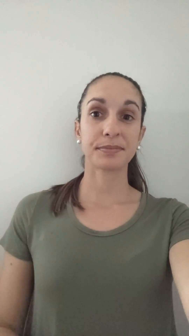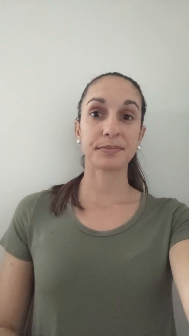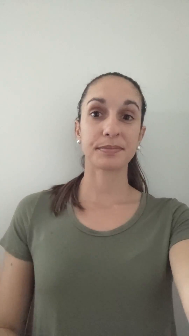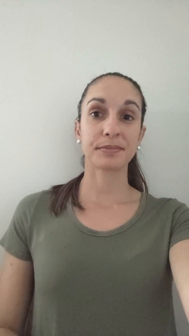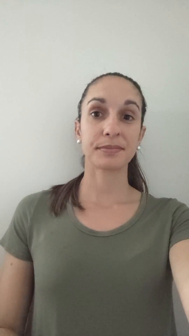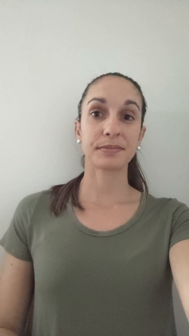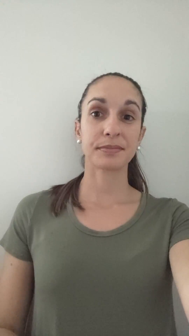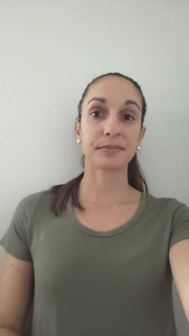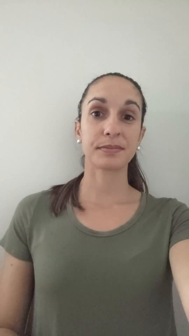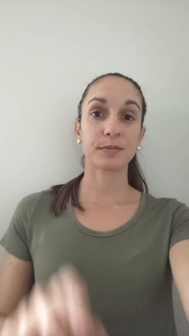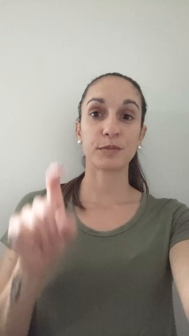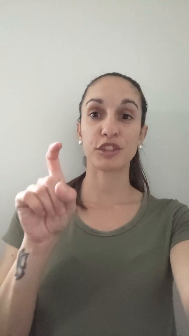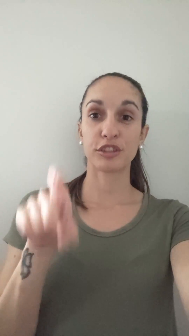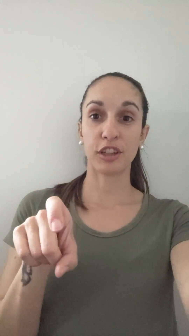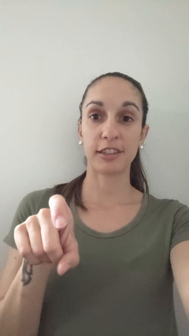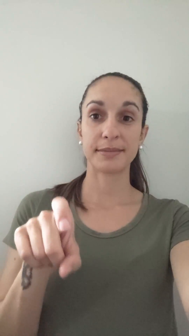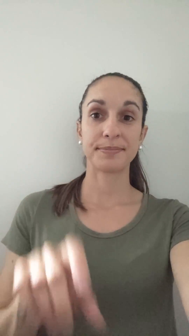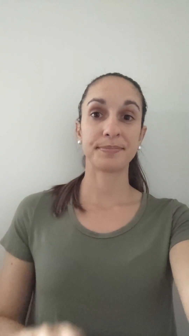should